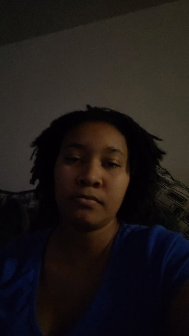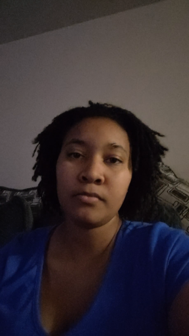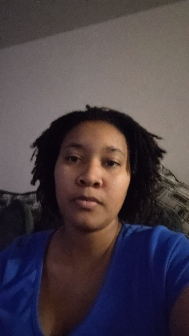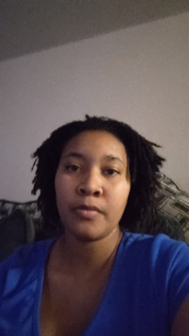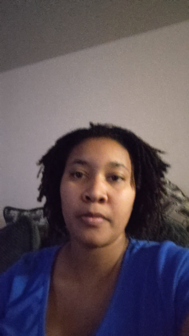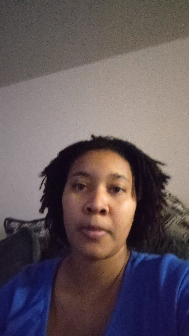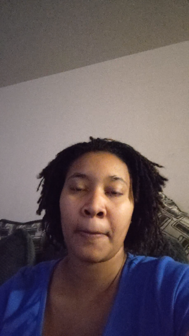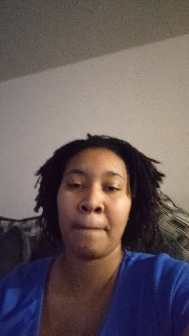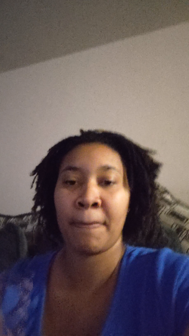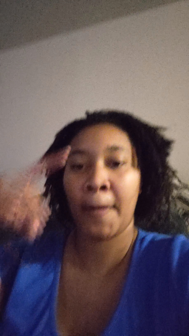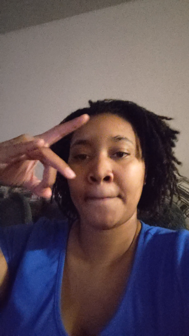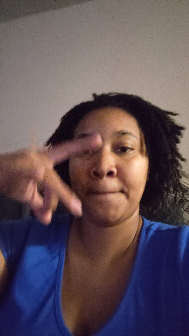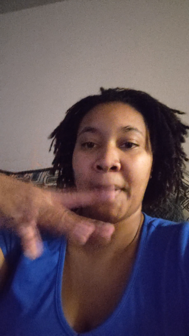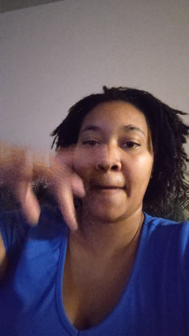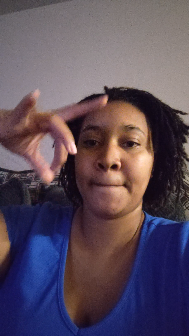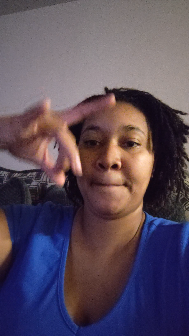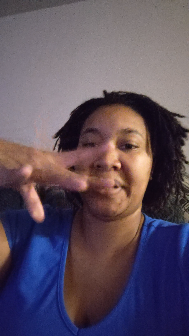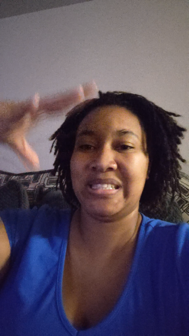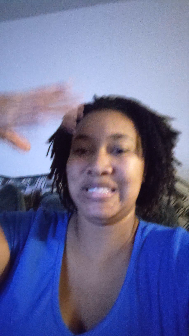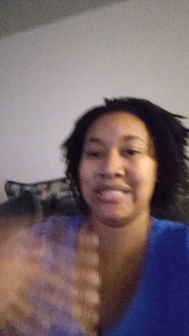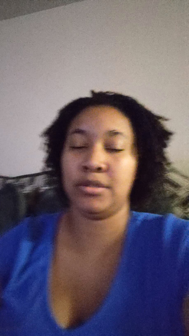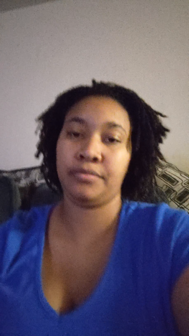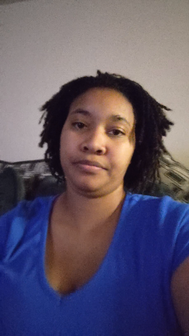pumpkin